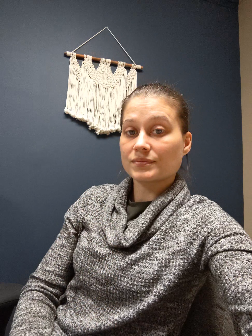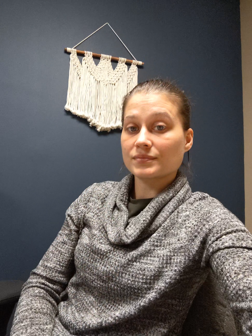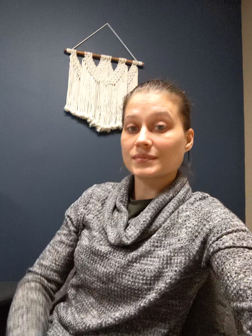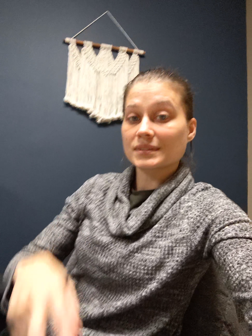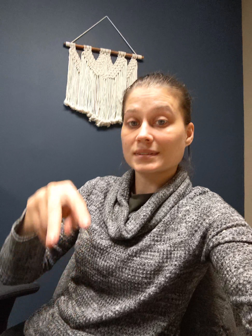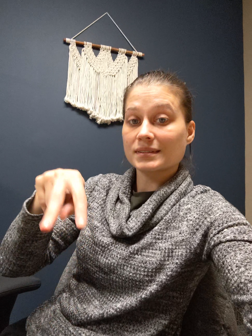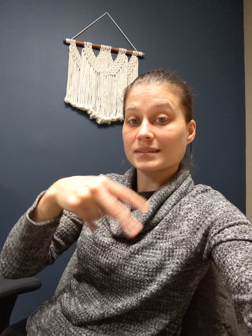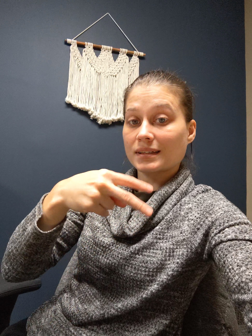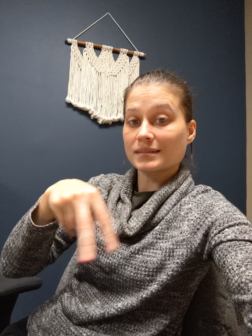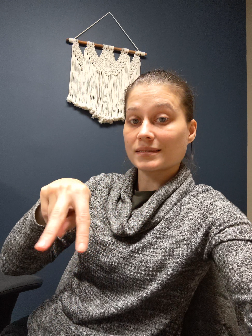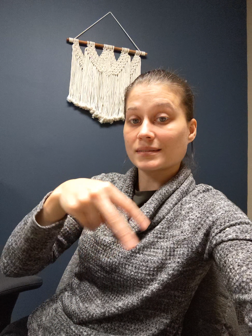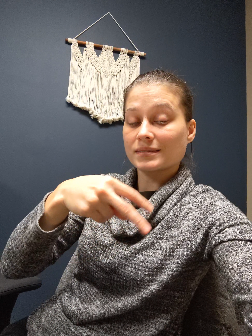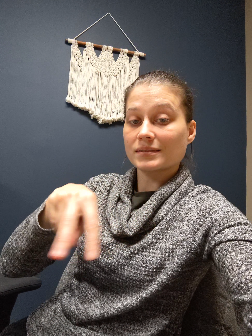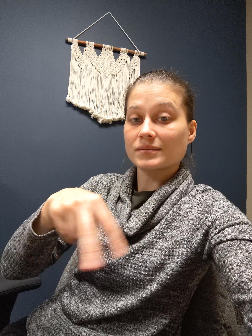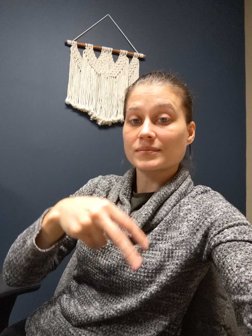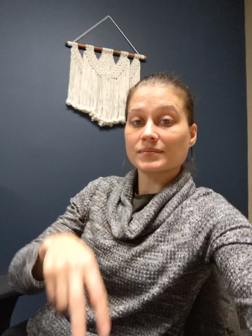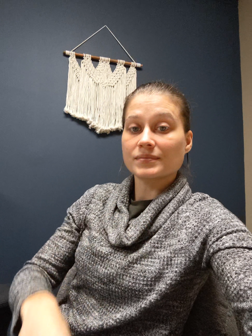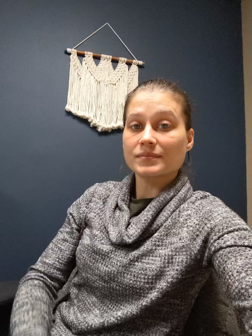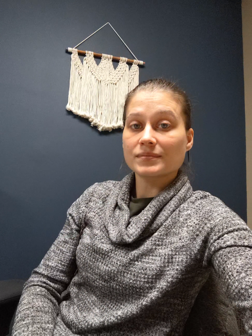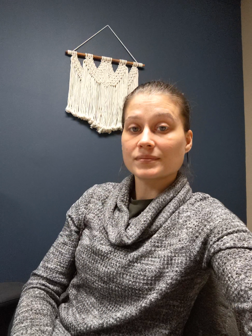dance